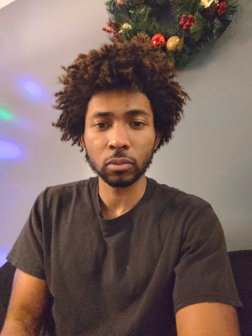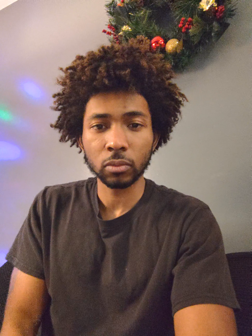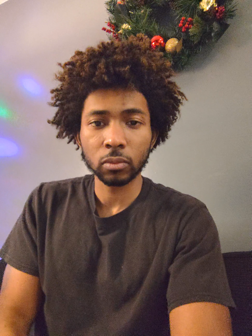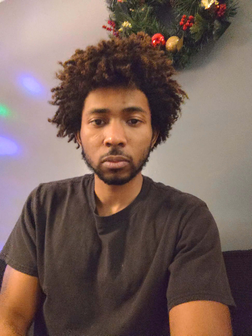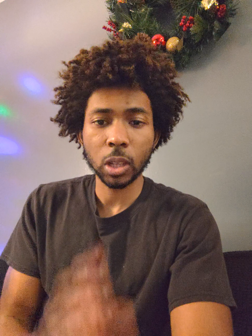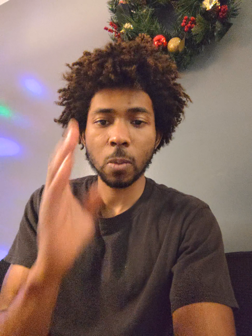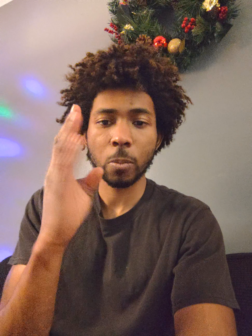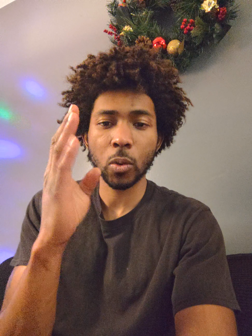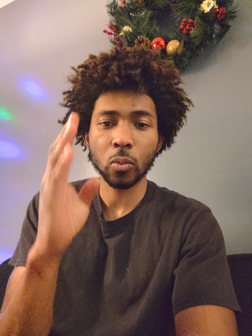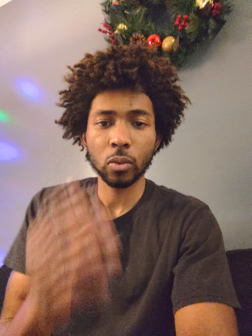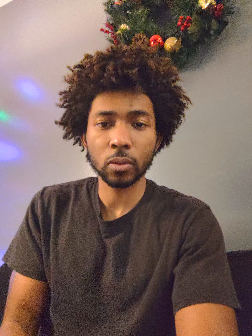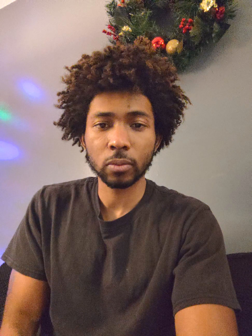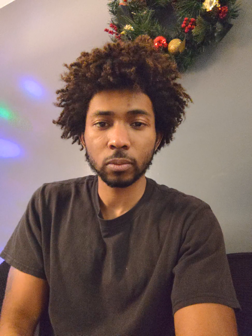blue